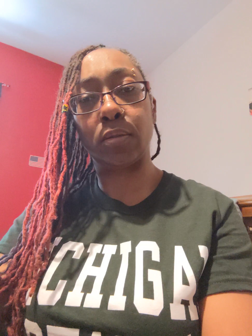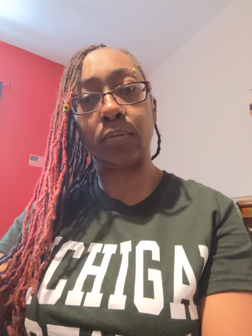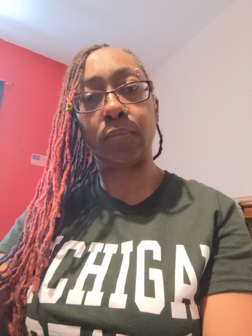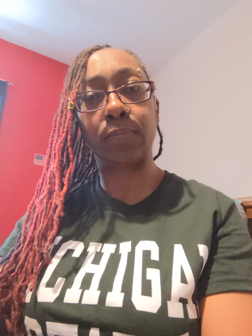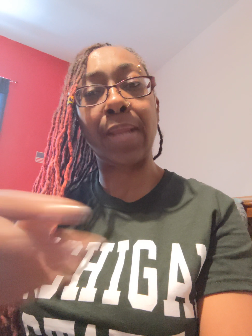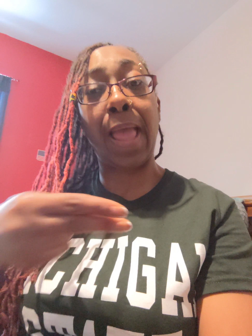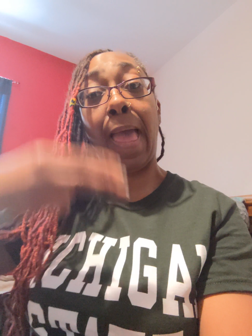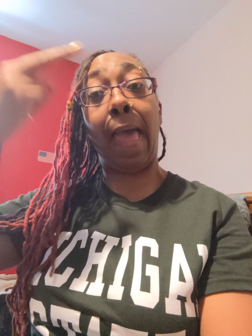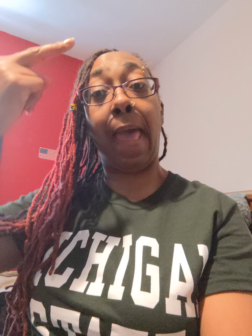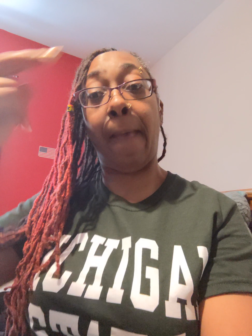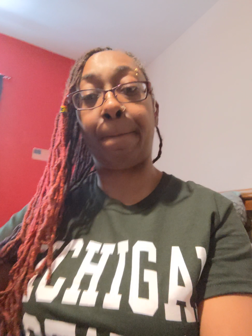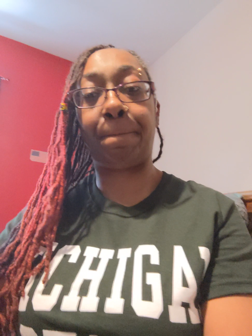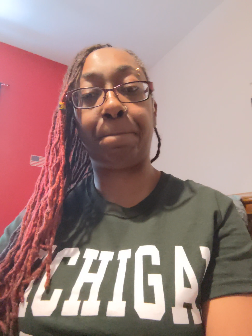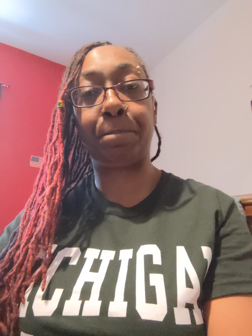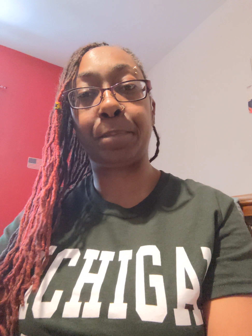high